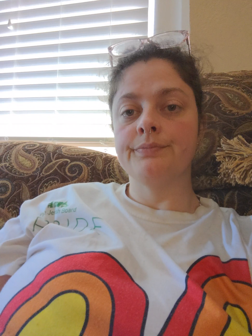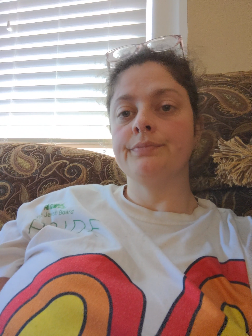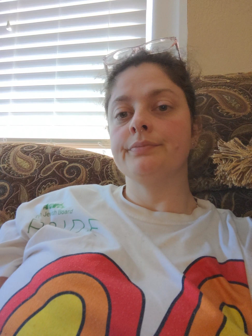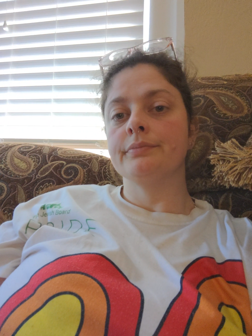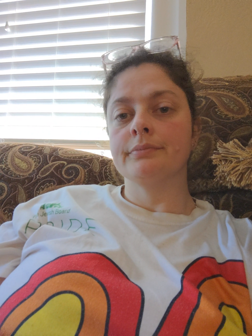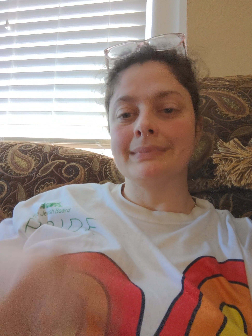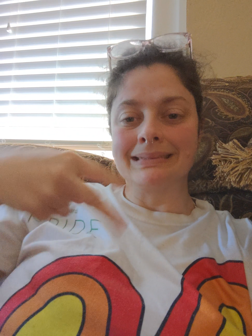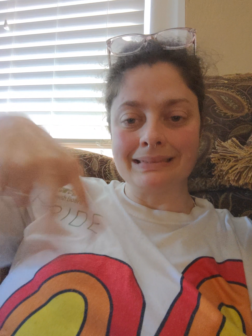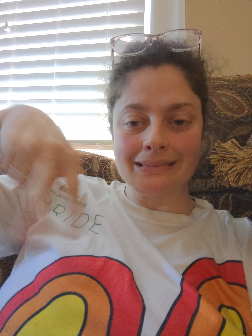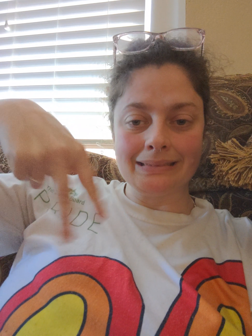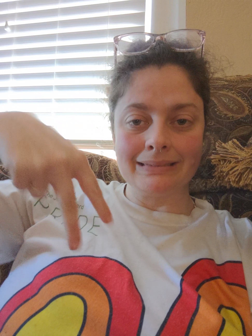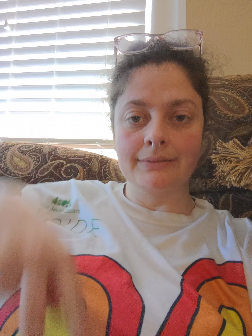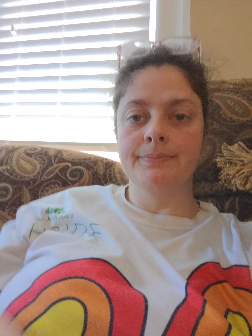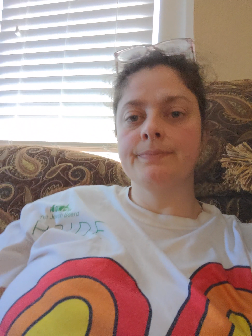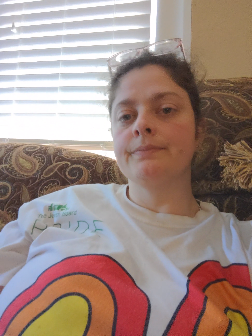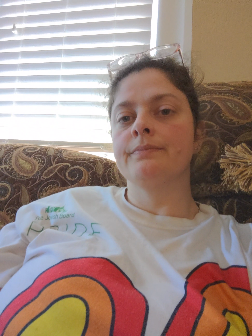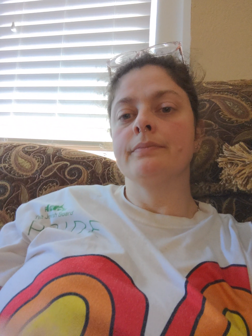dance